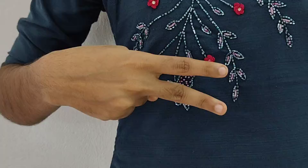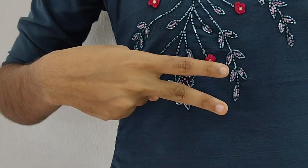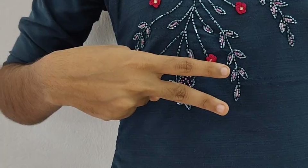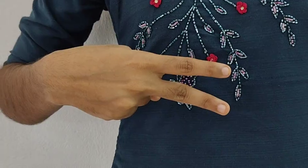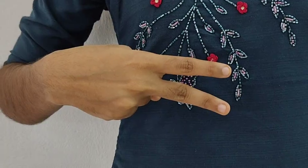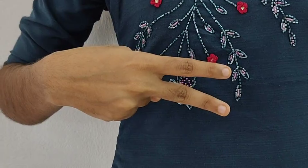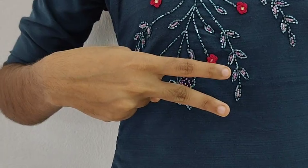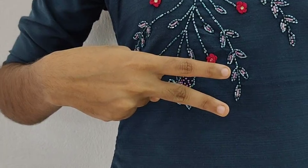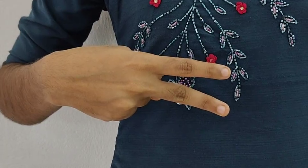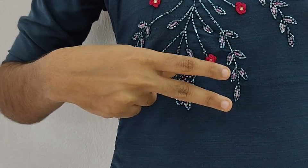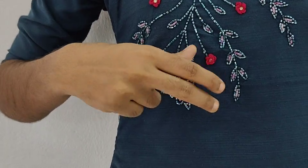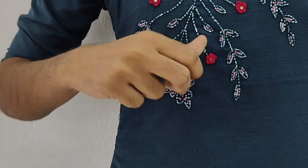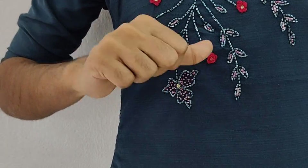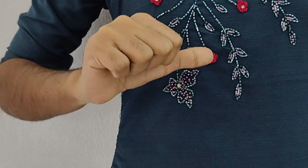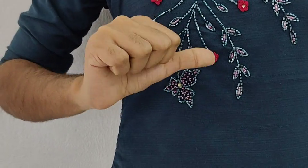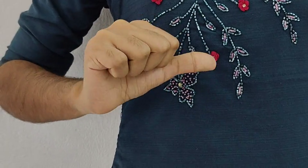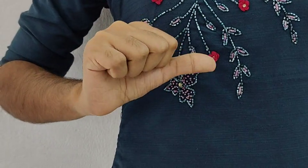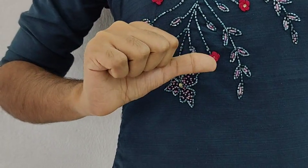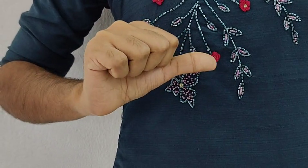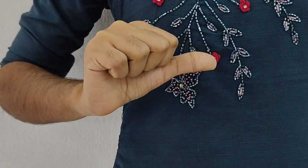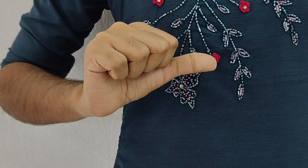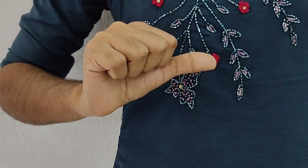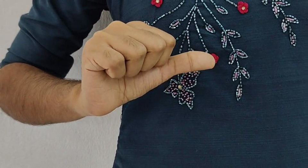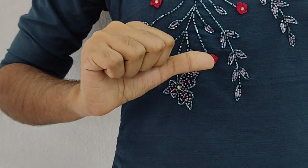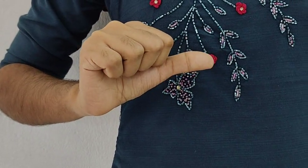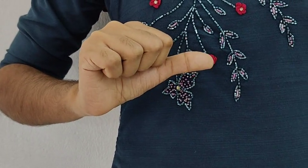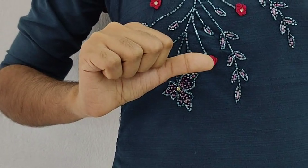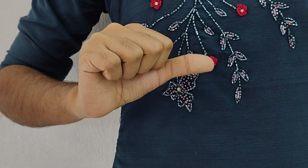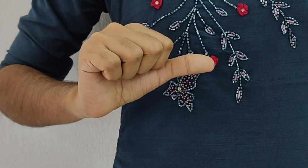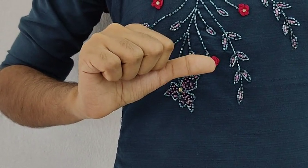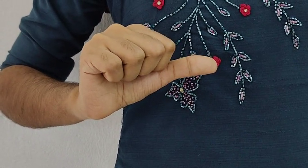ഐ